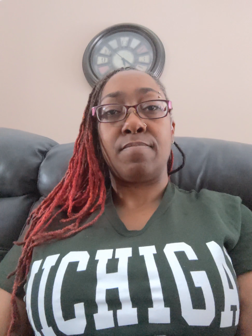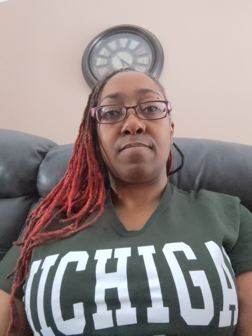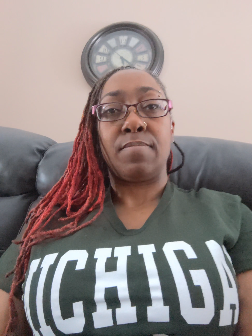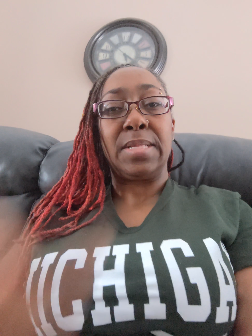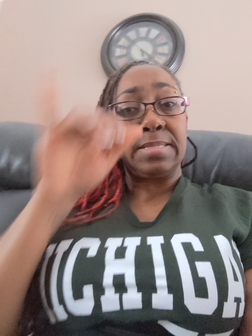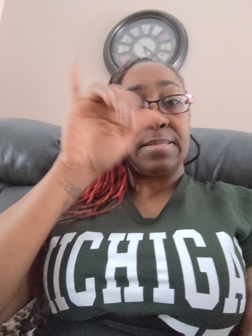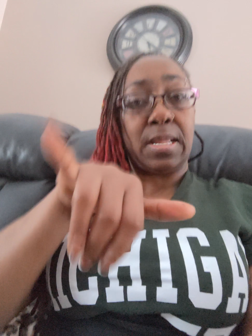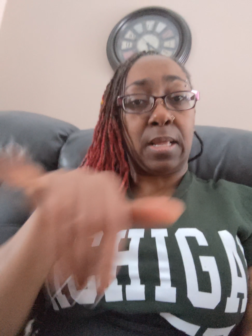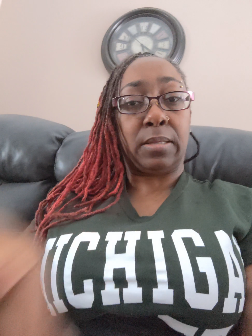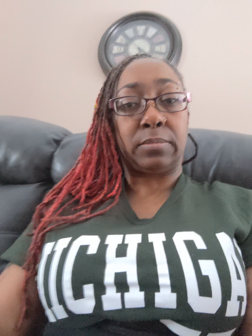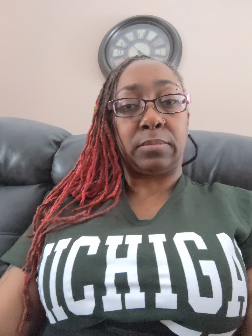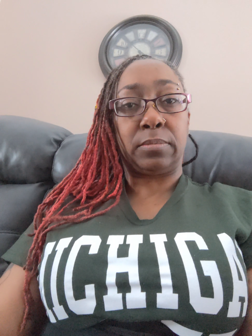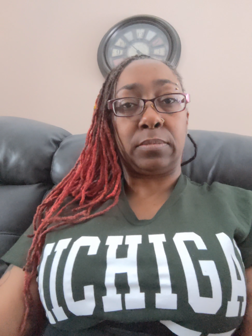stay